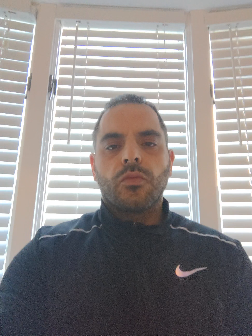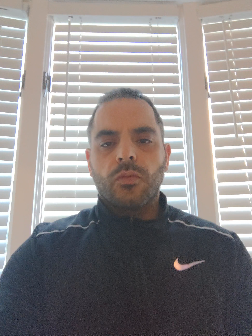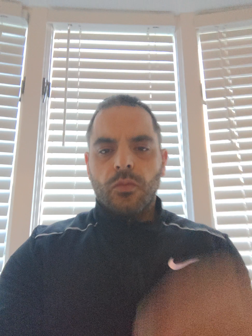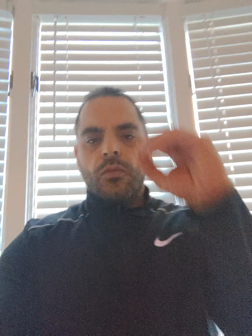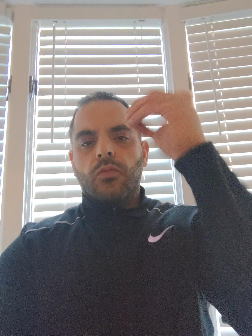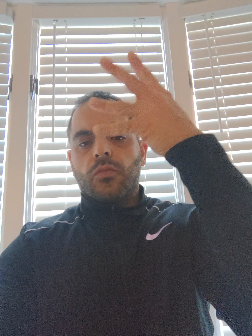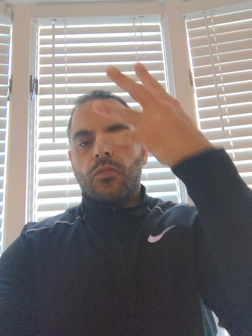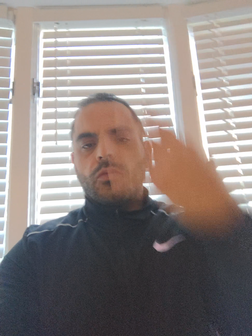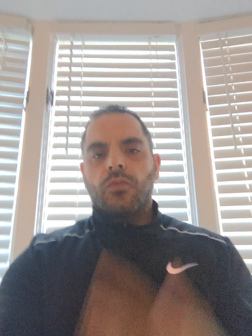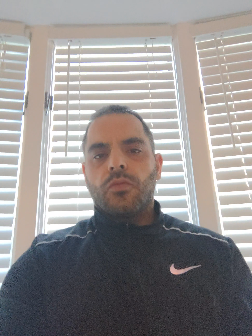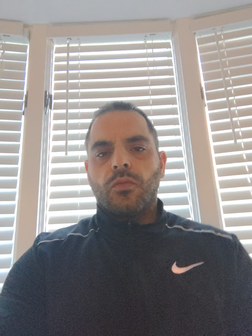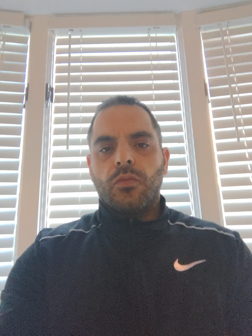sun